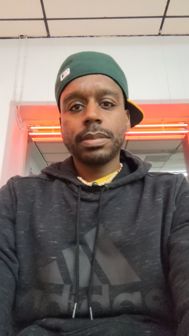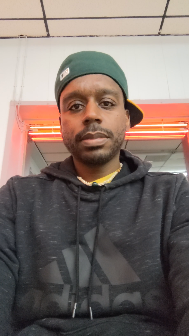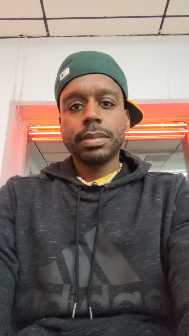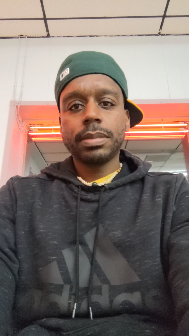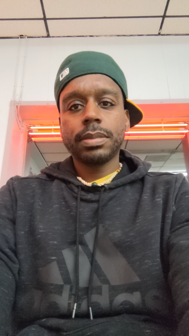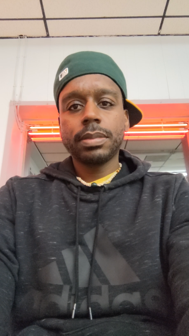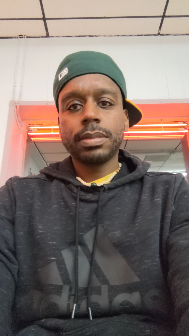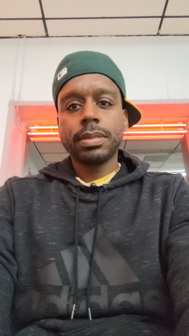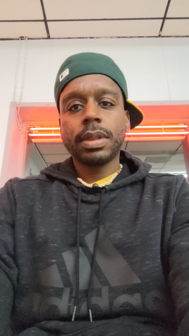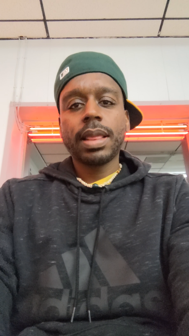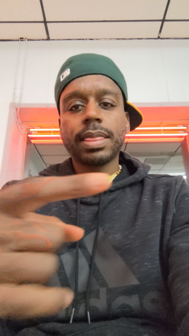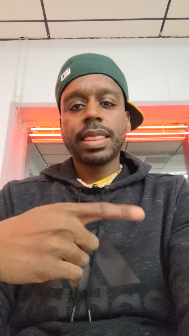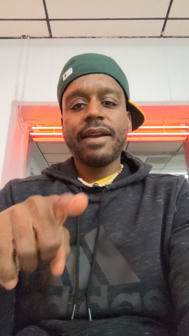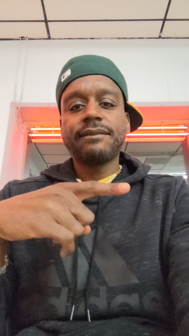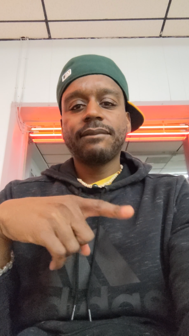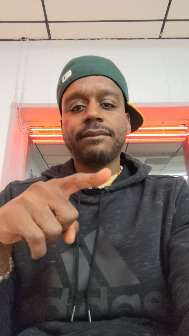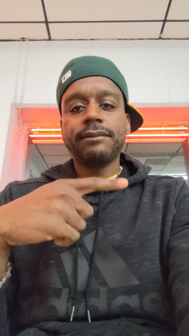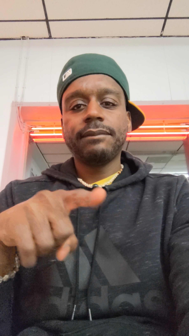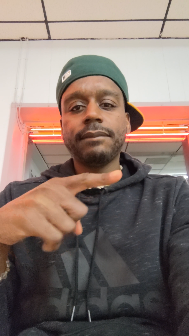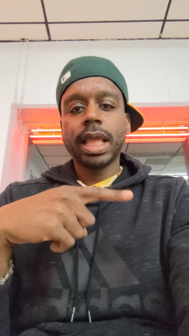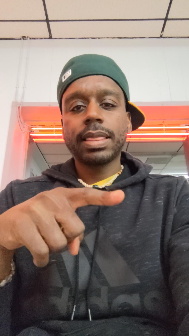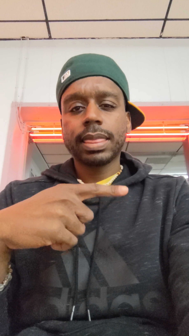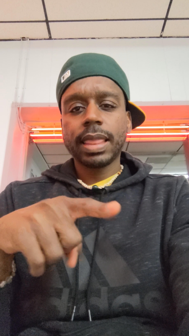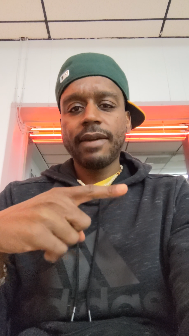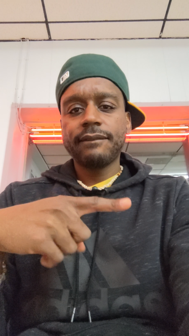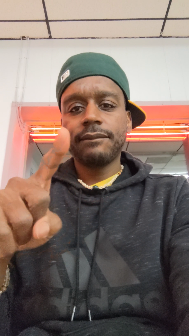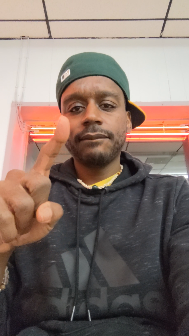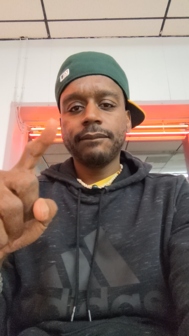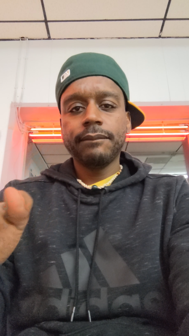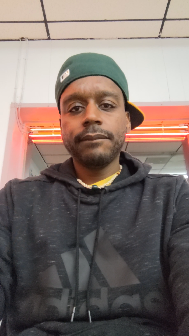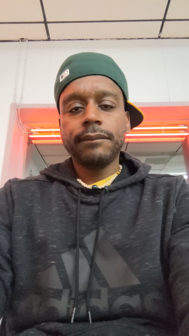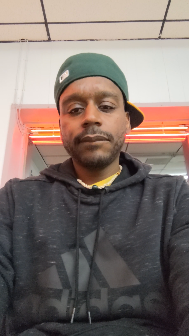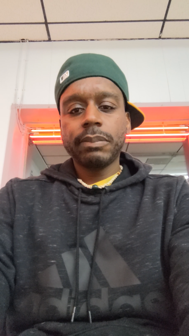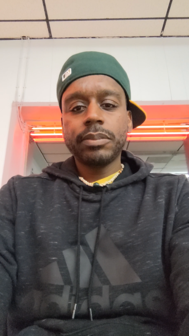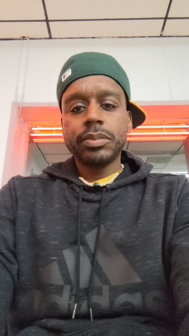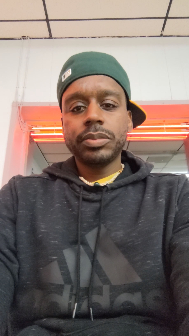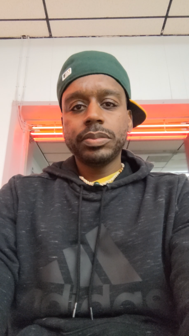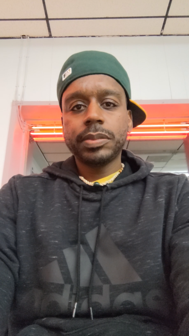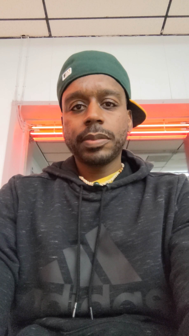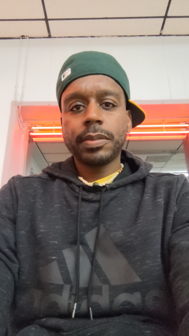knife